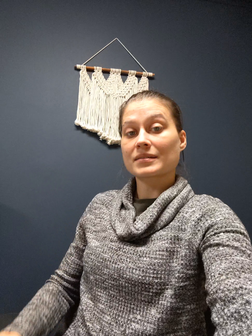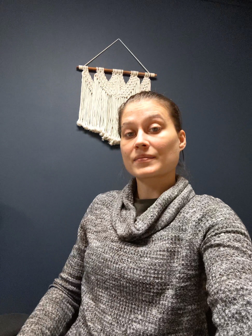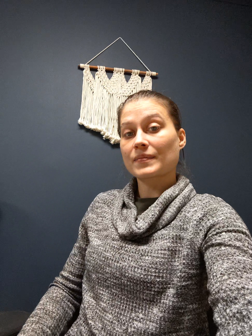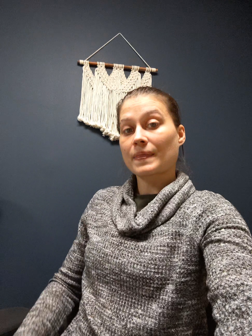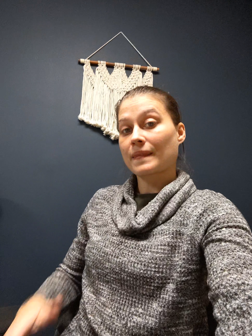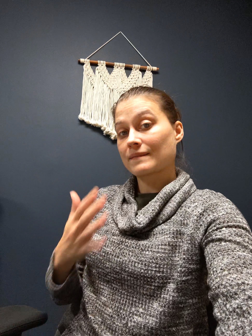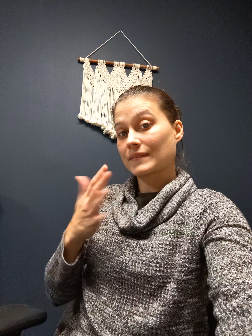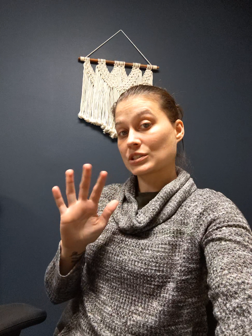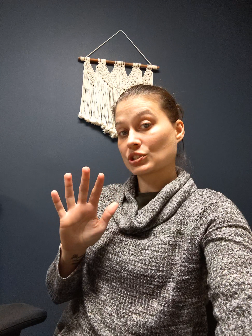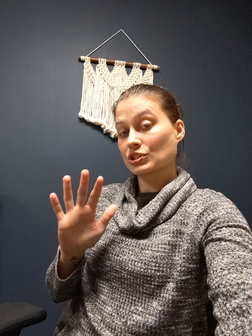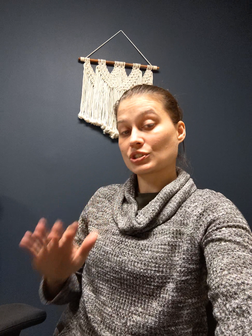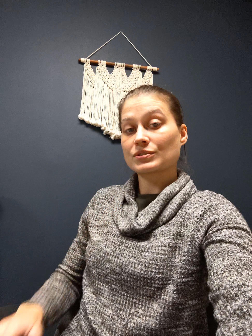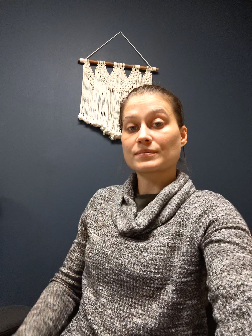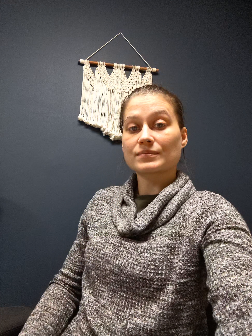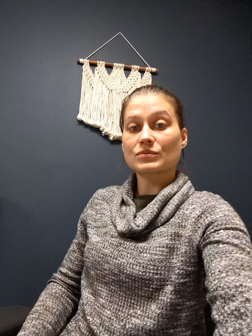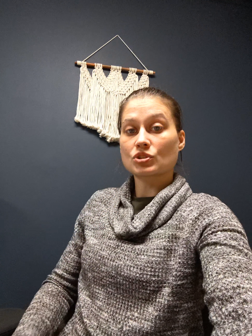finish